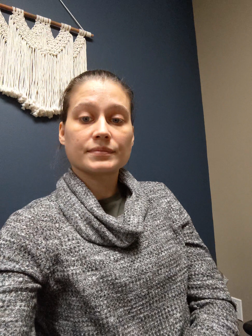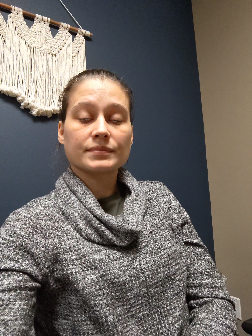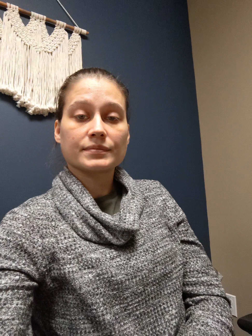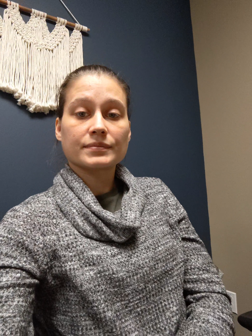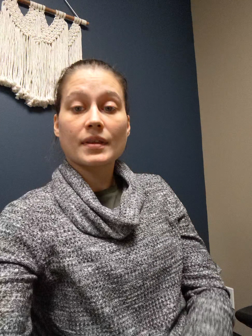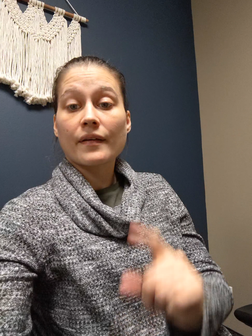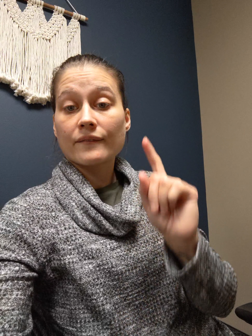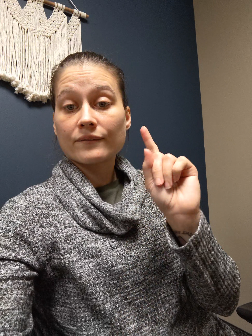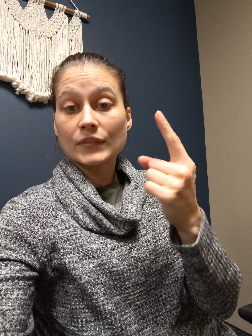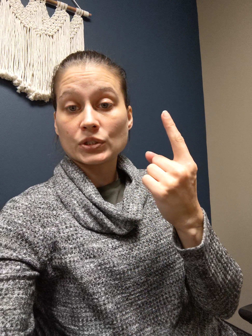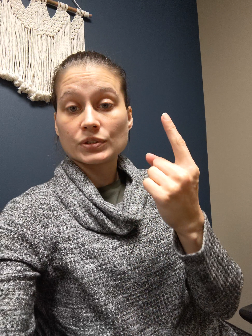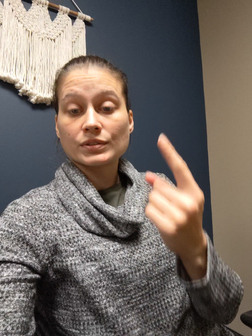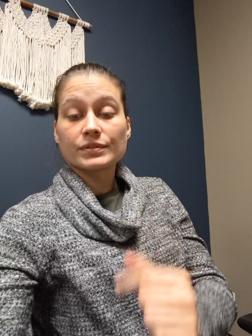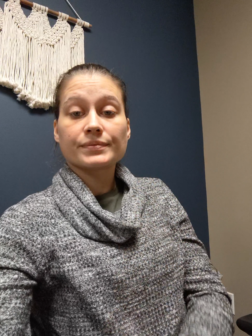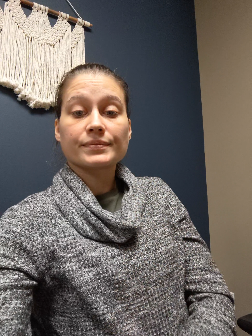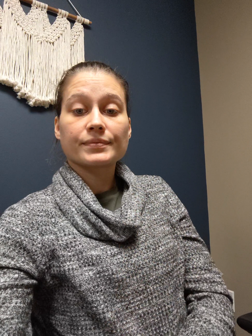first